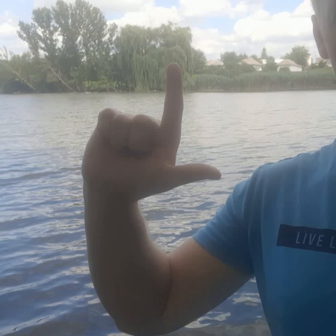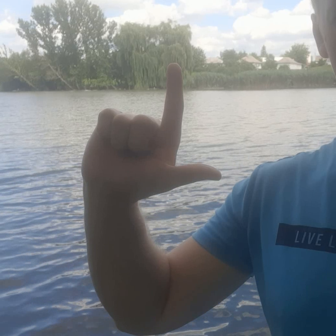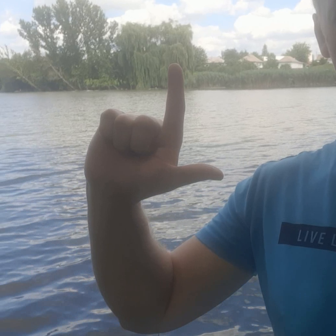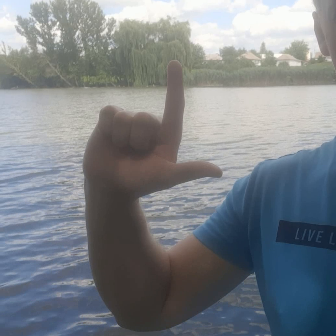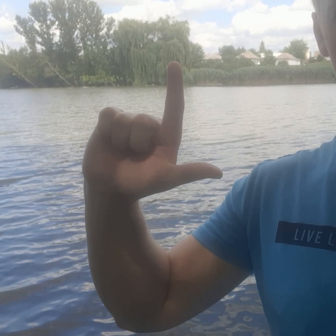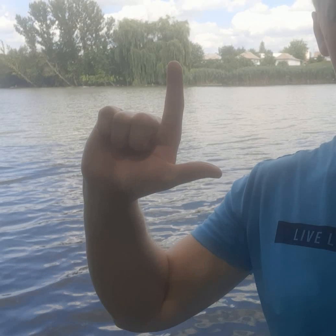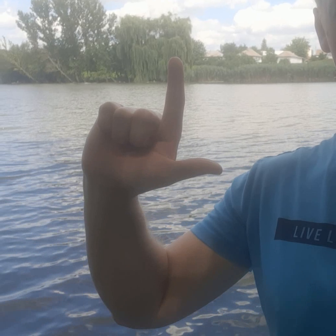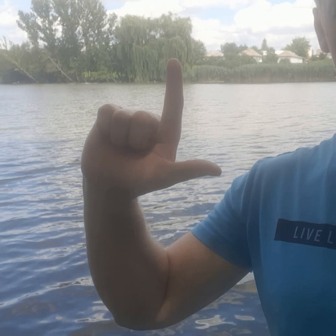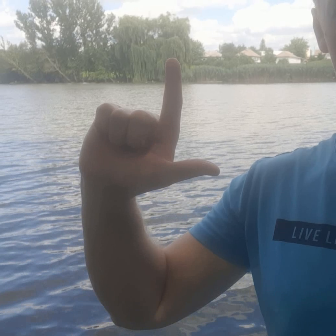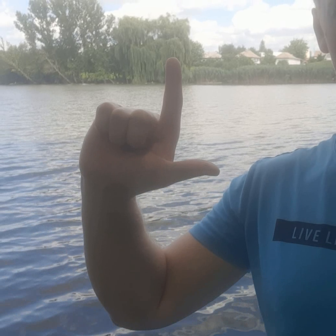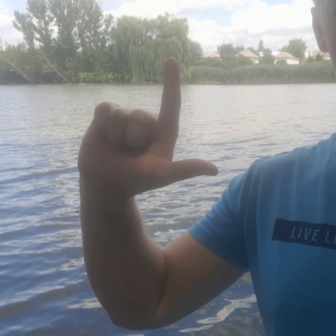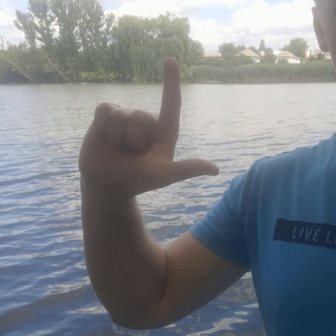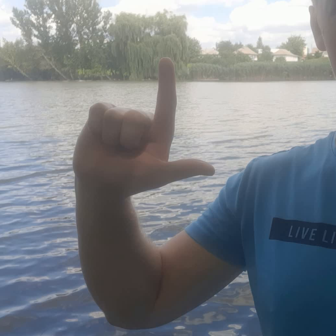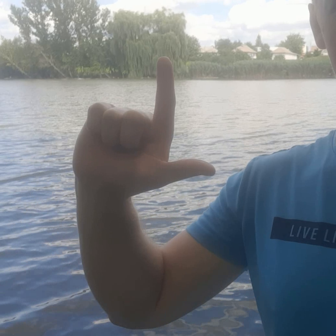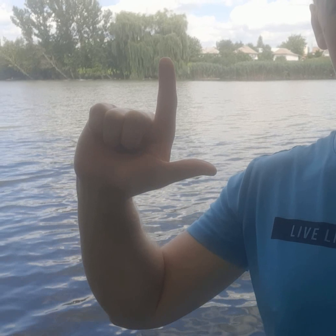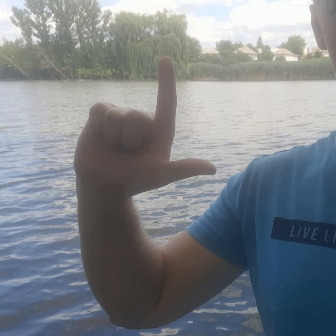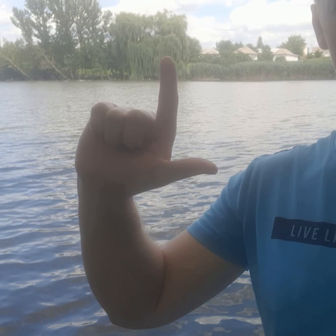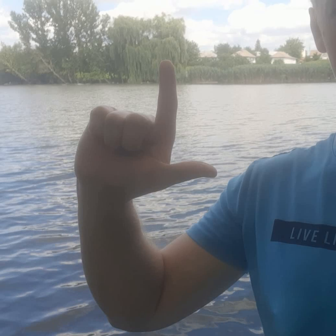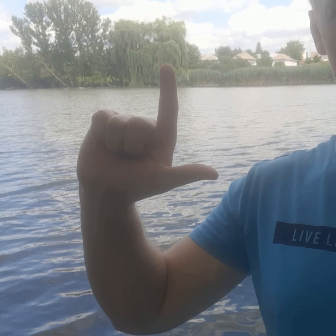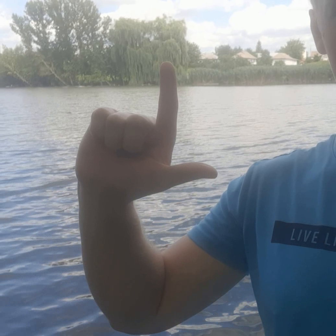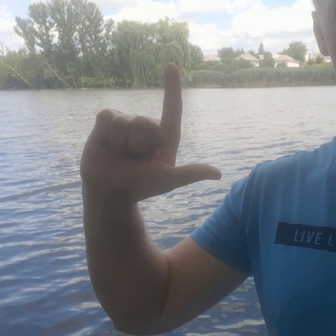Ь